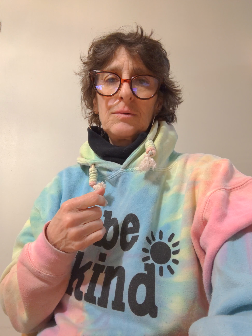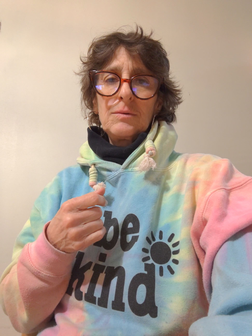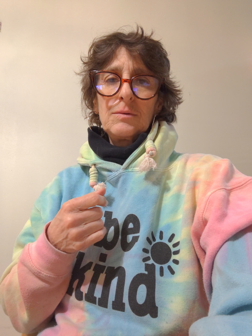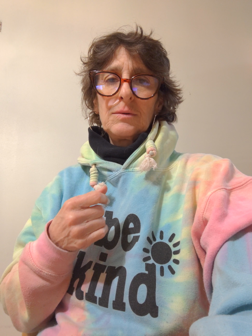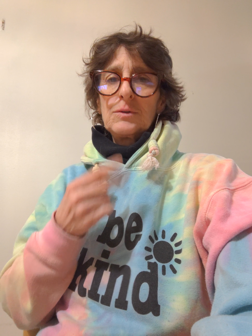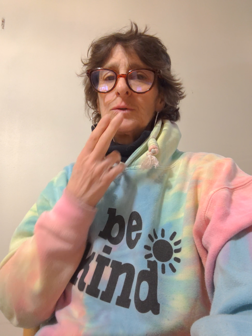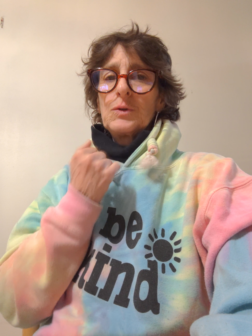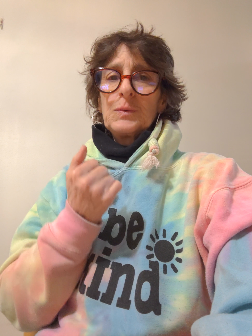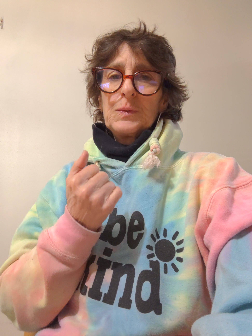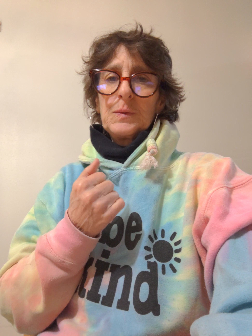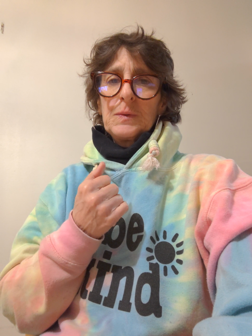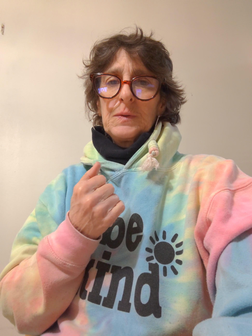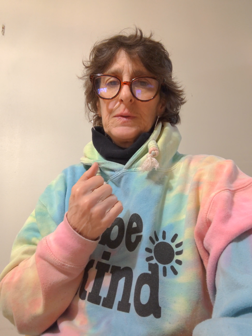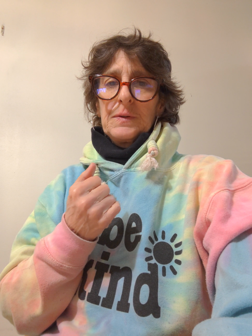cute